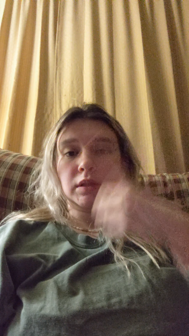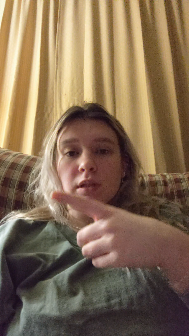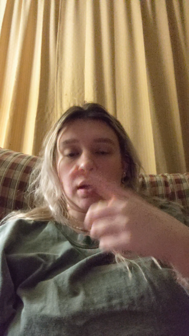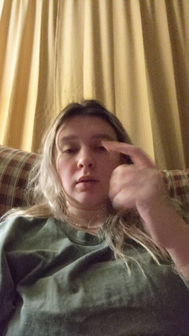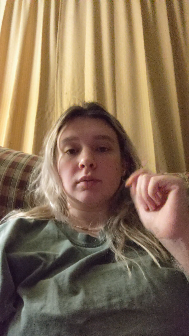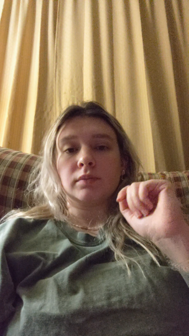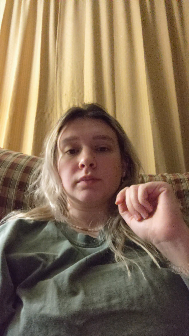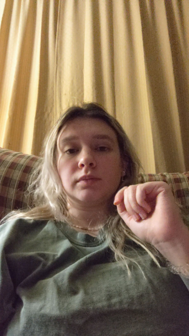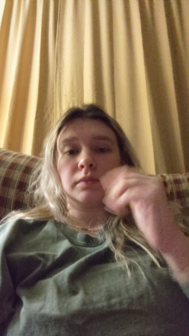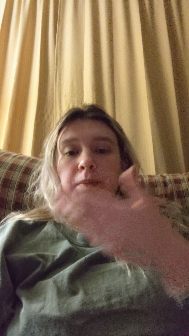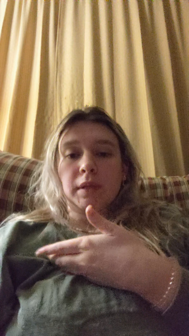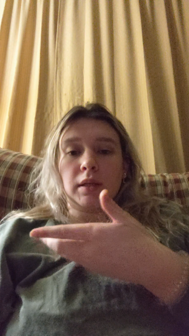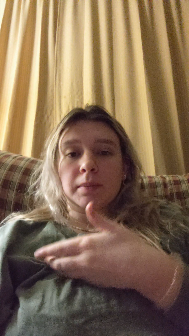baby